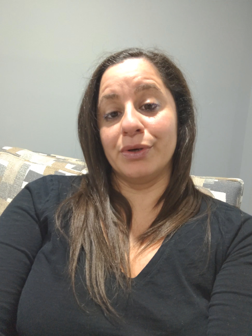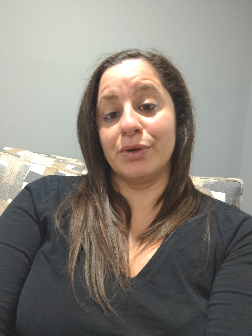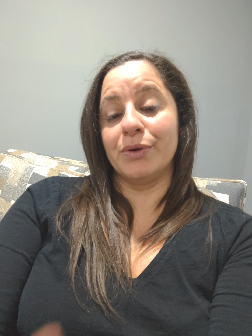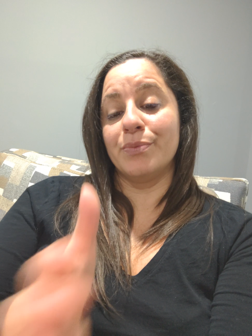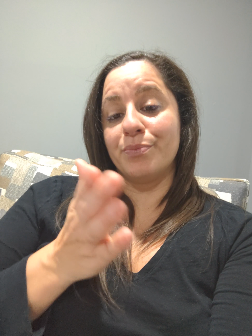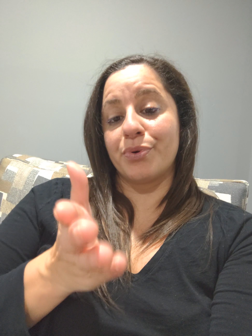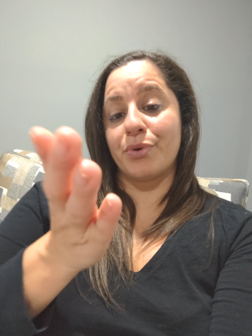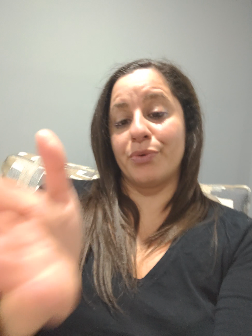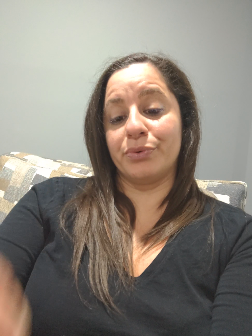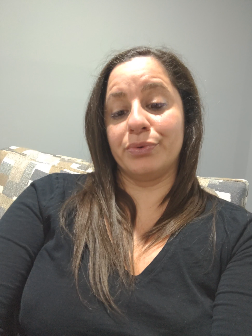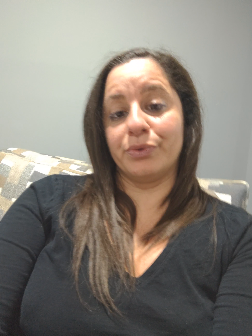boat